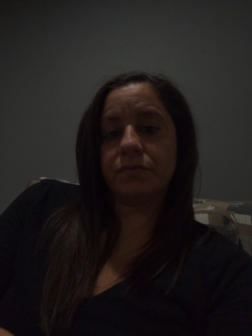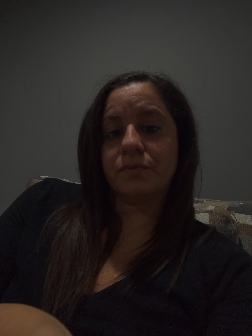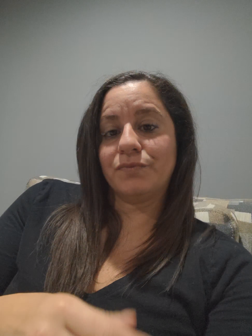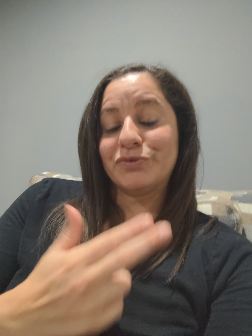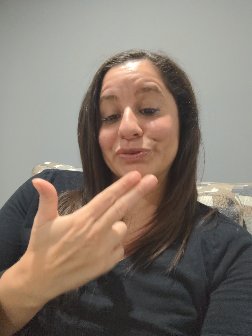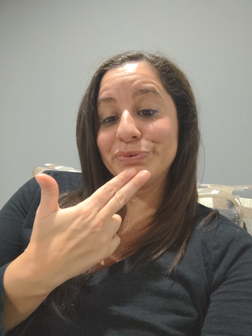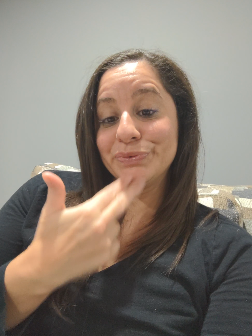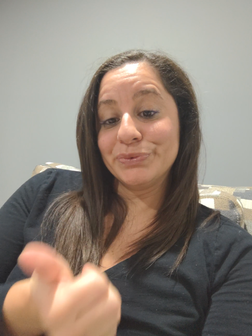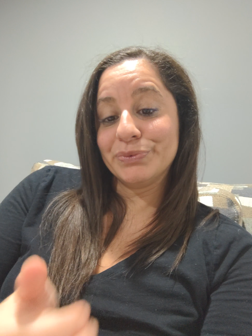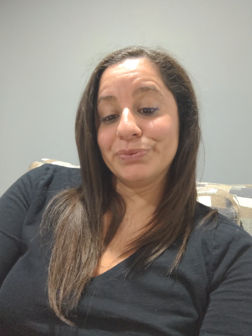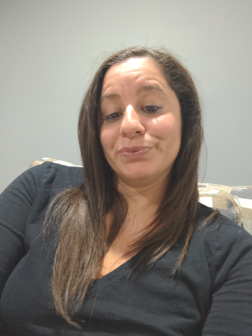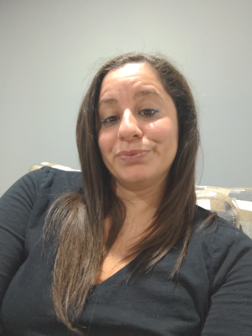cute